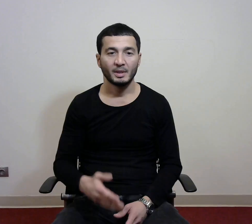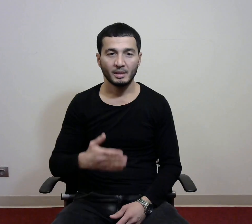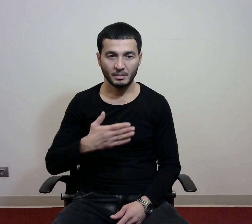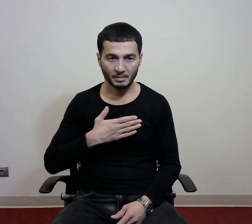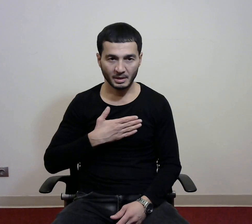mən